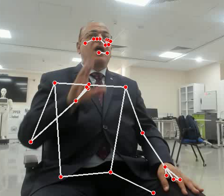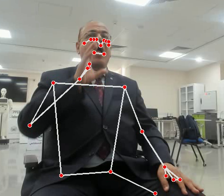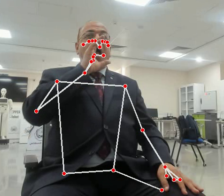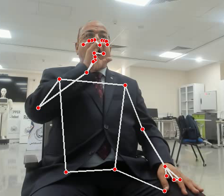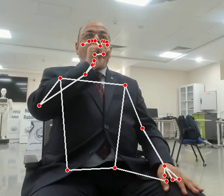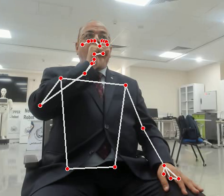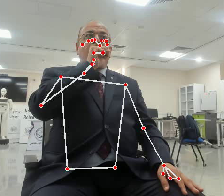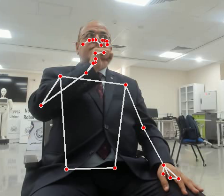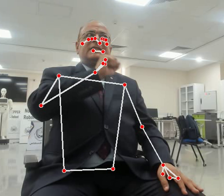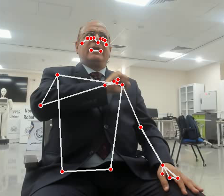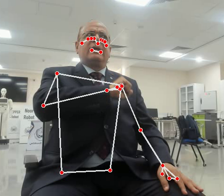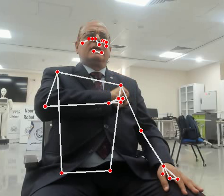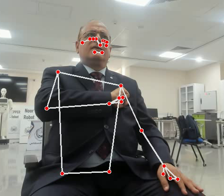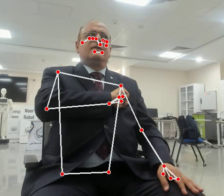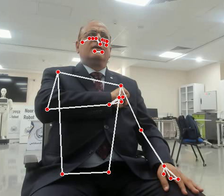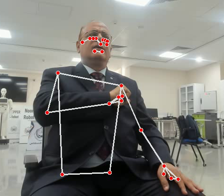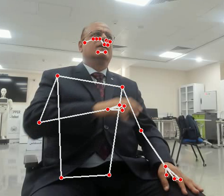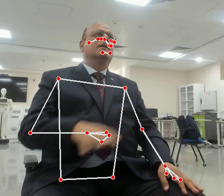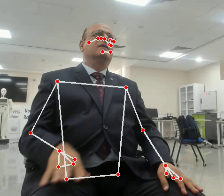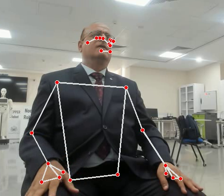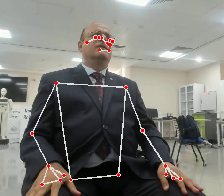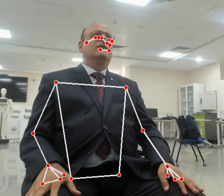fe sark